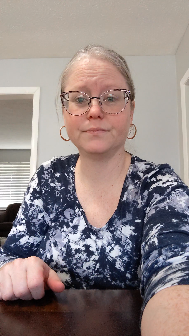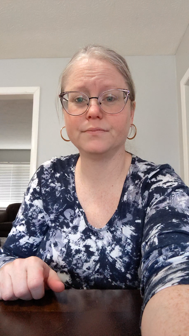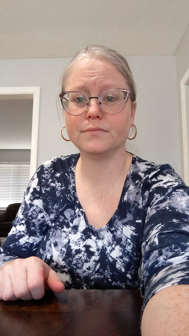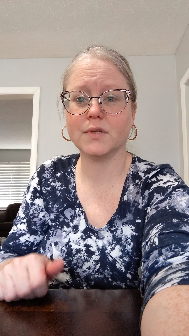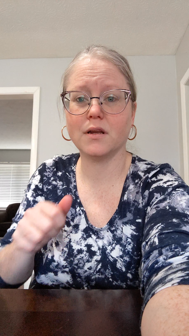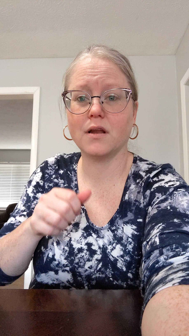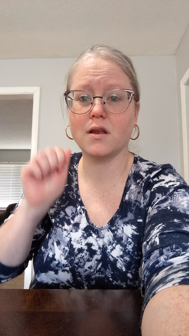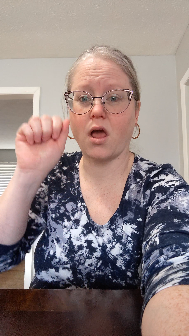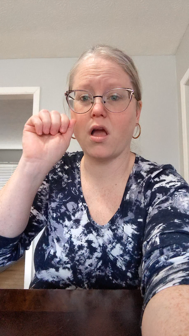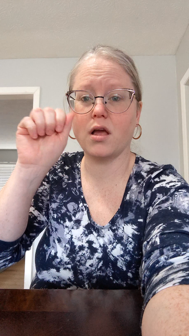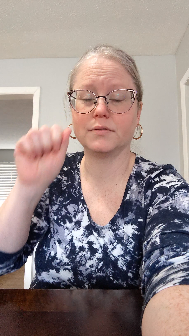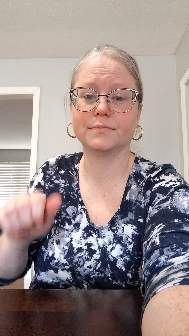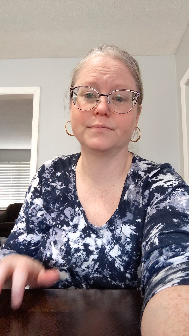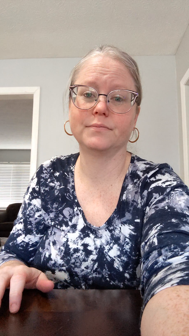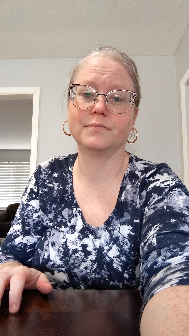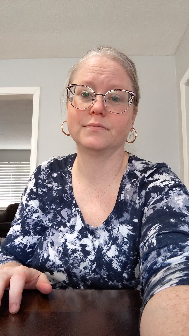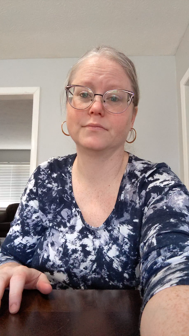knock